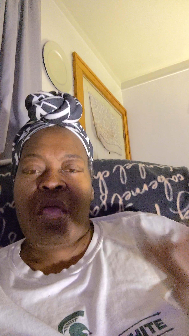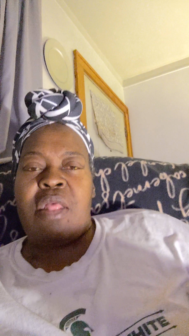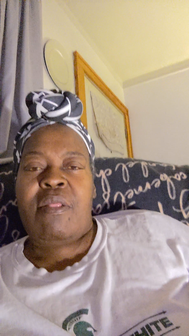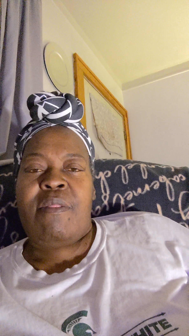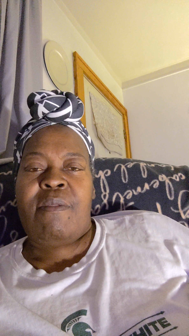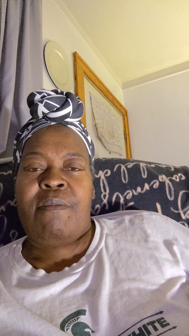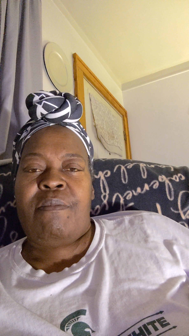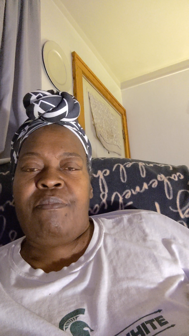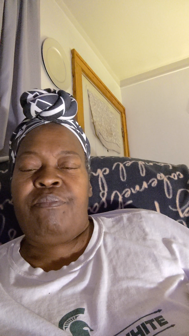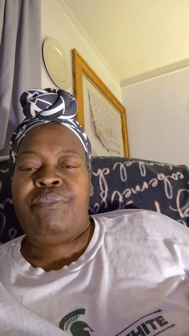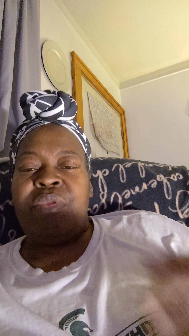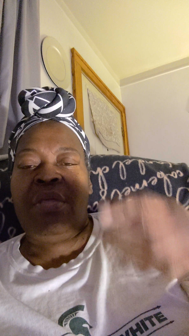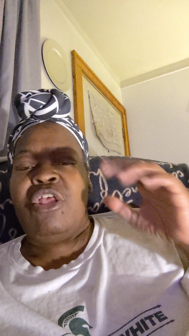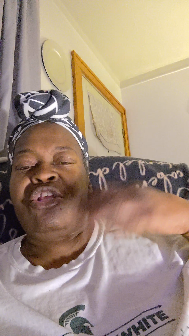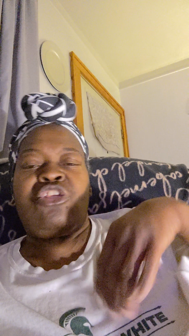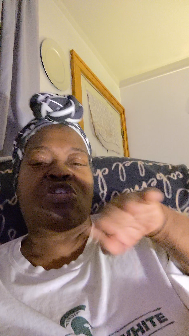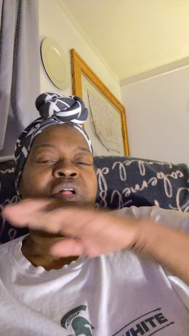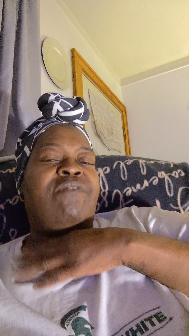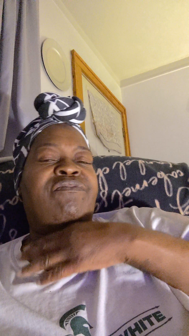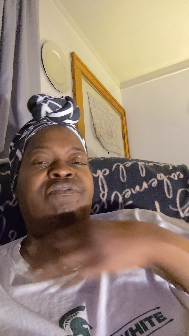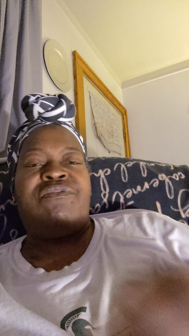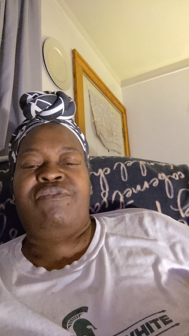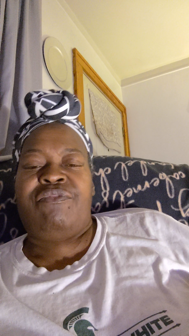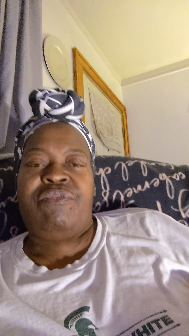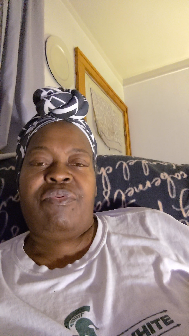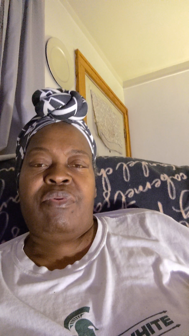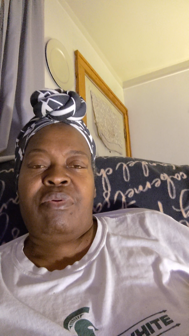scarf